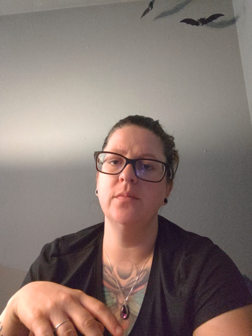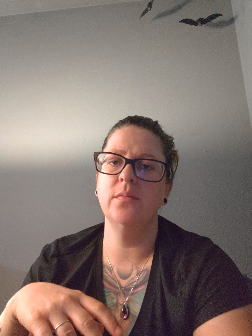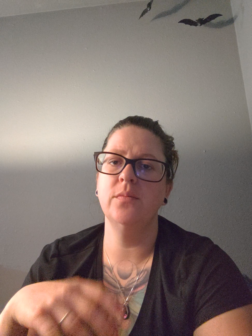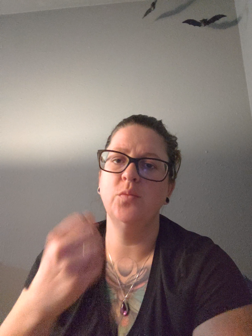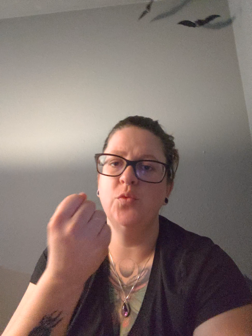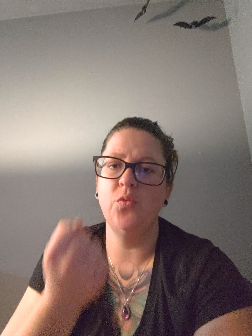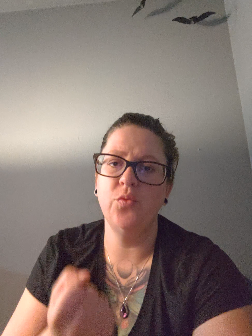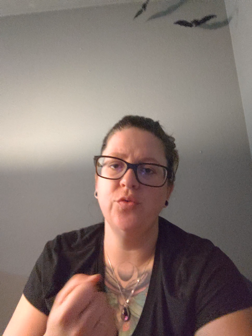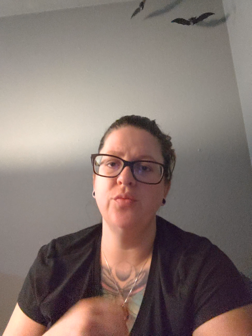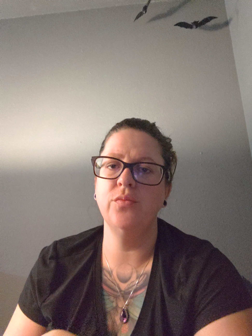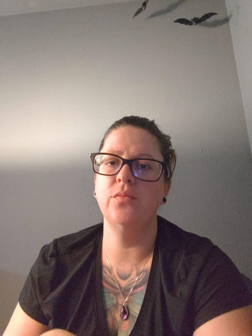drawer